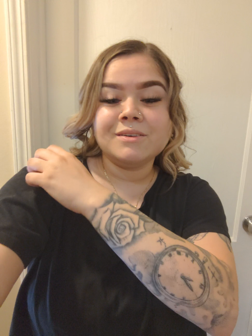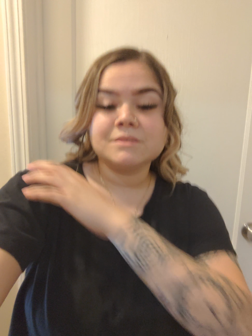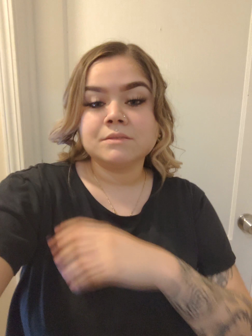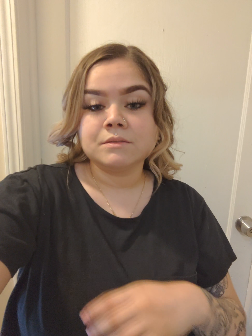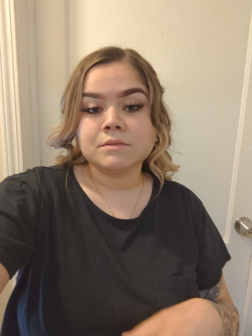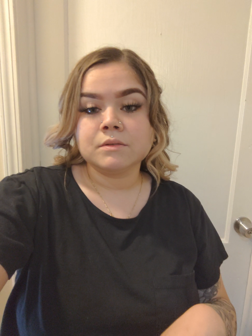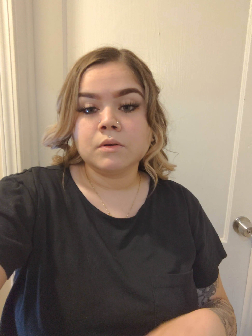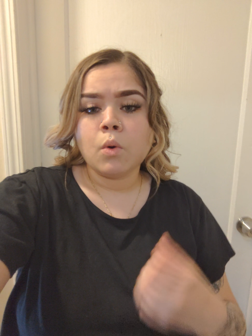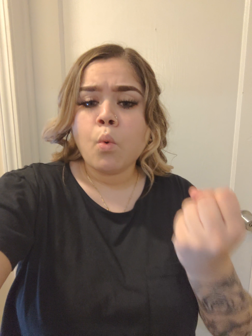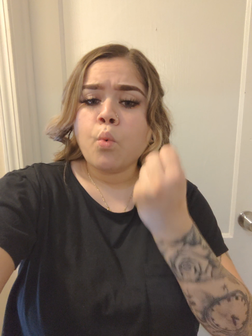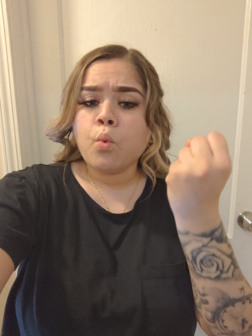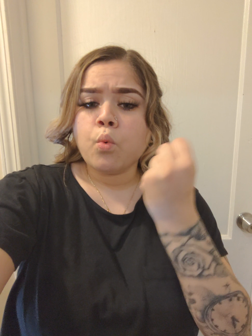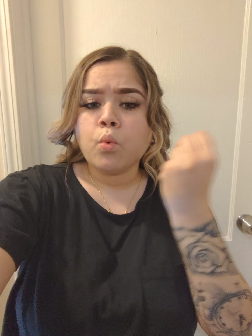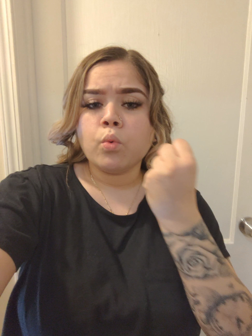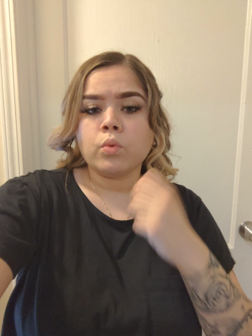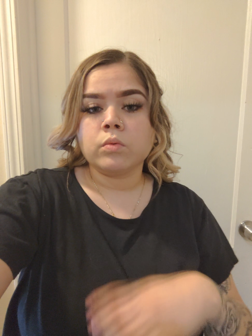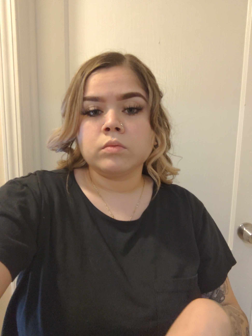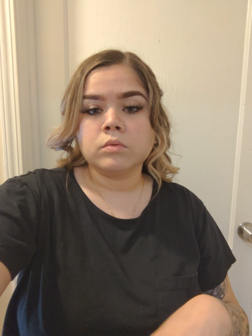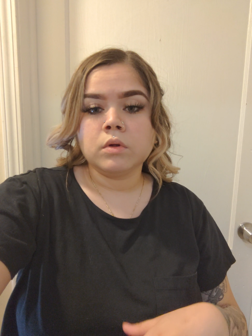hold